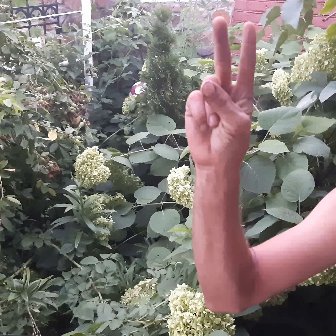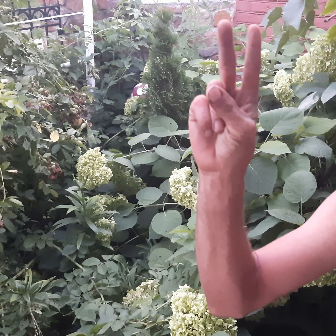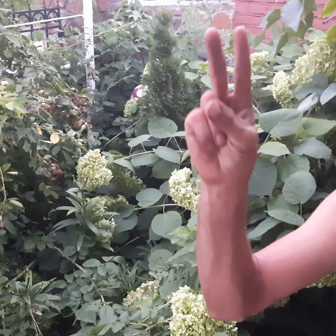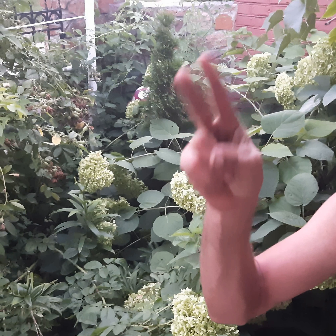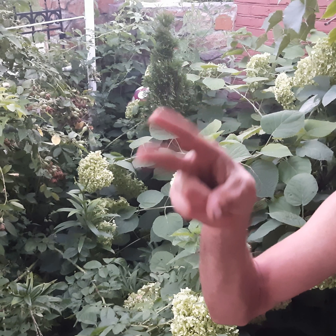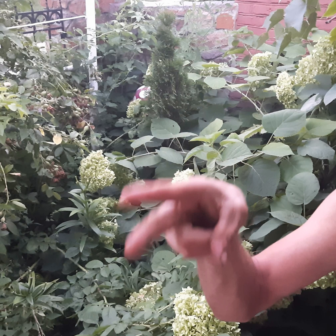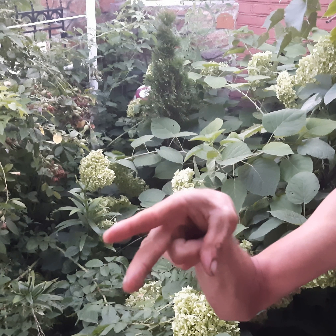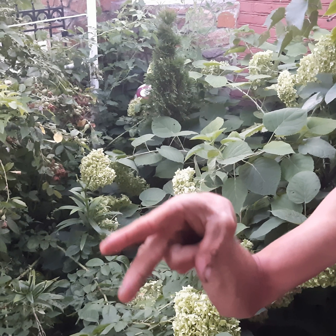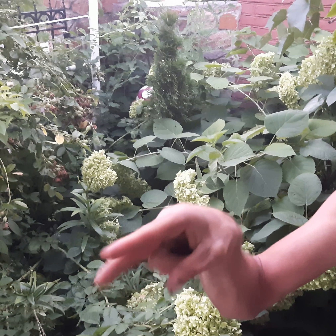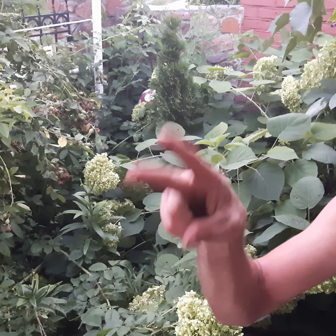К